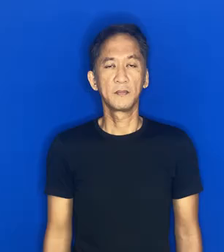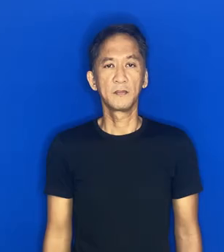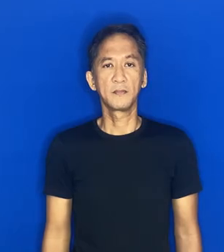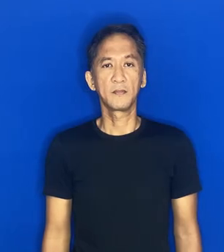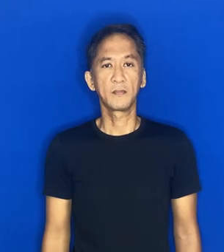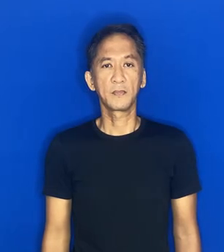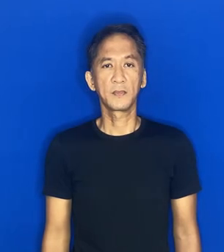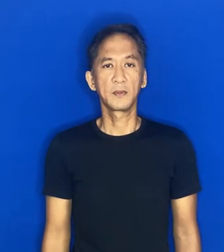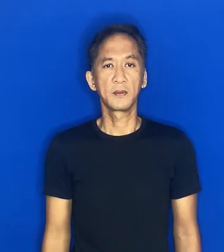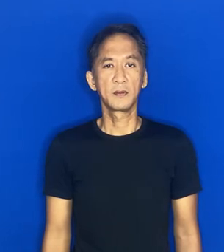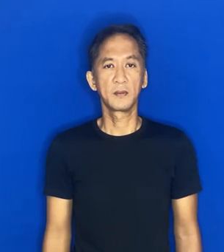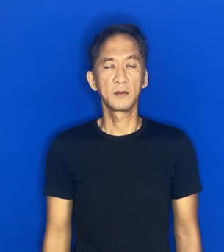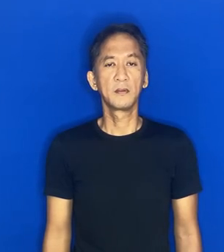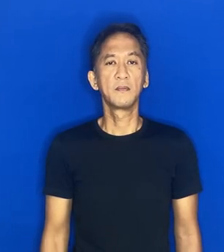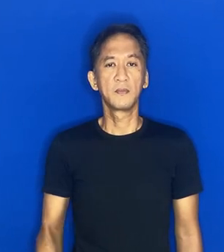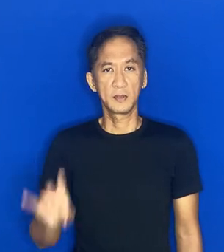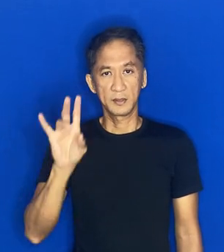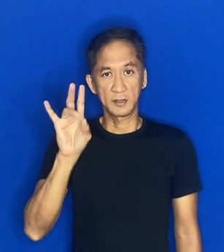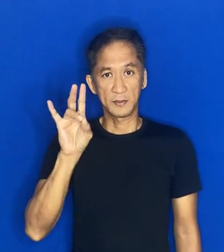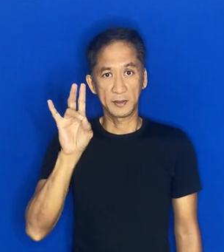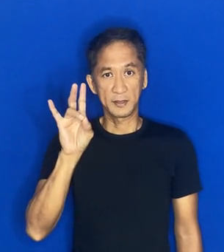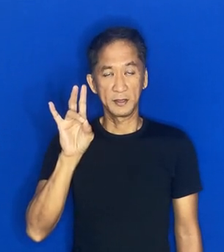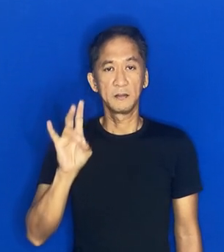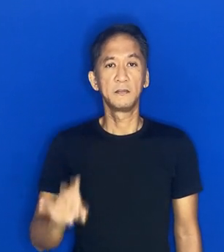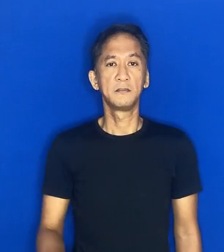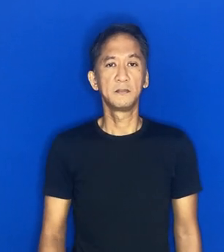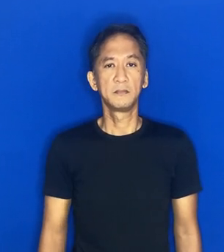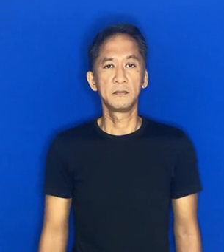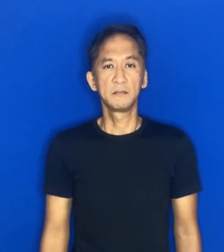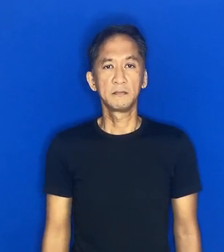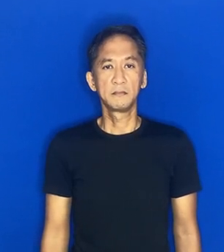seven